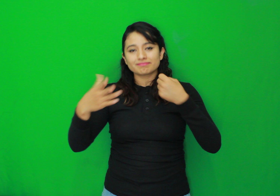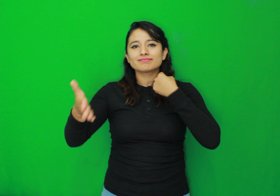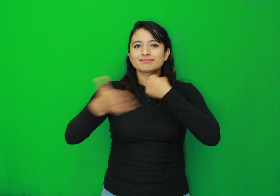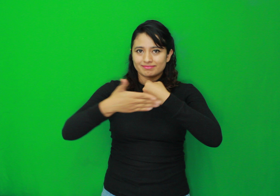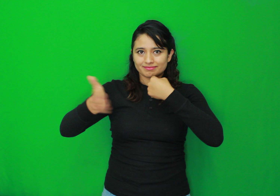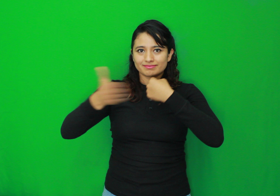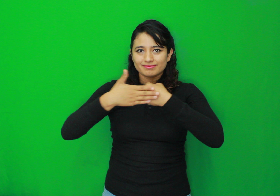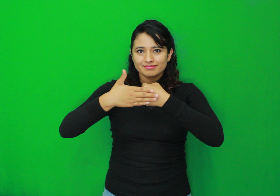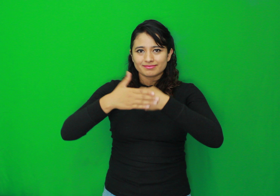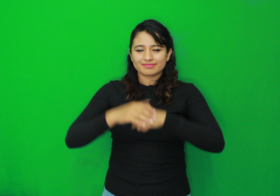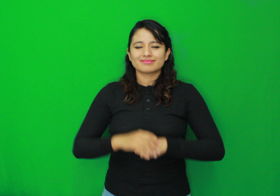próximo